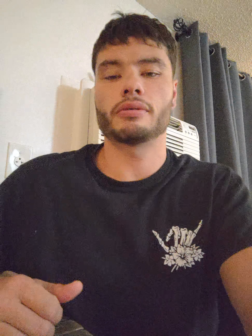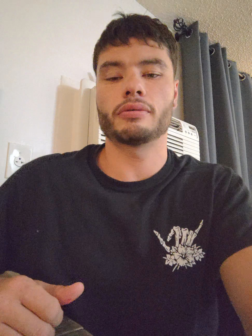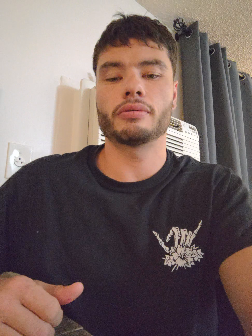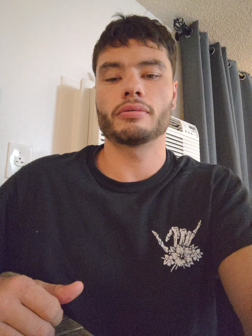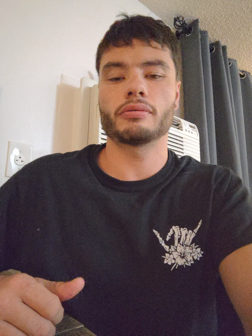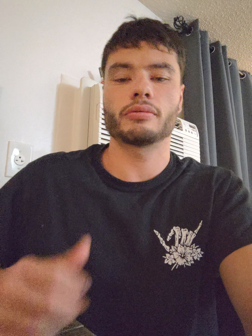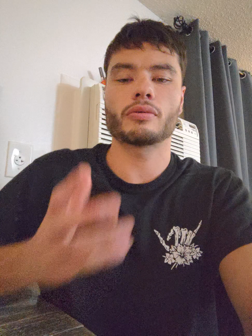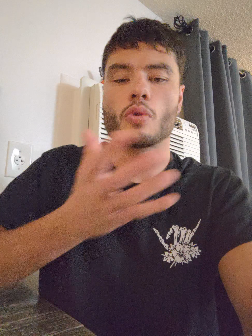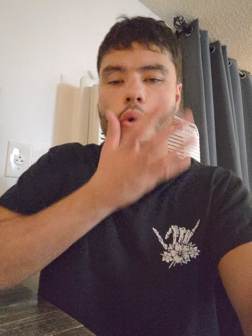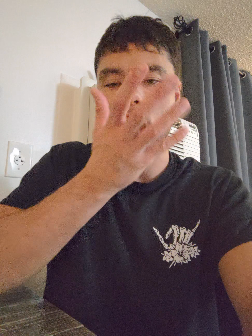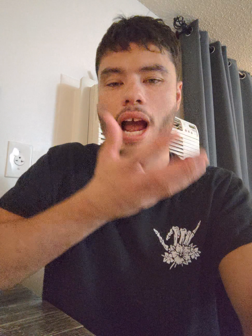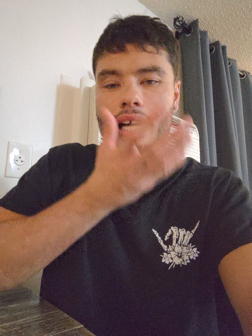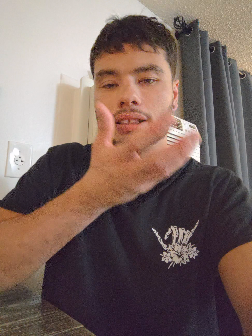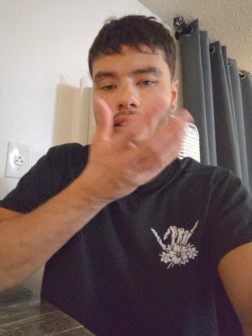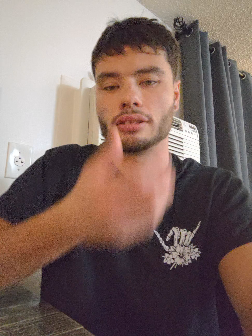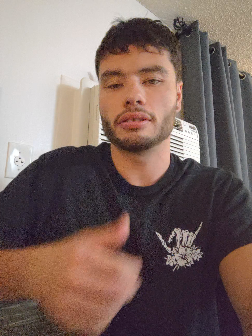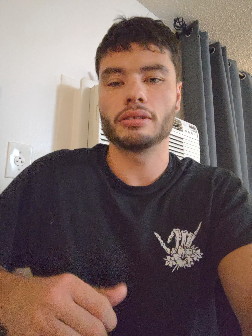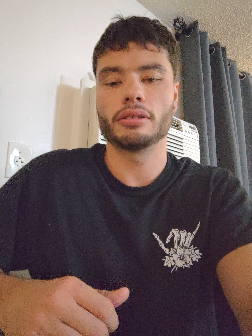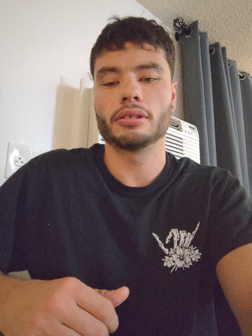grass